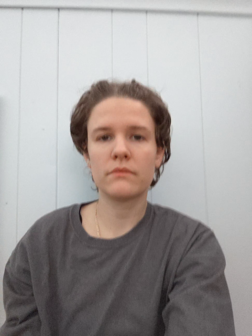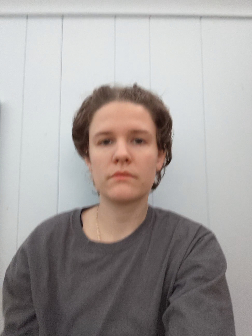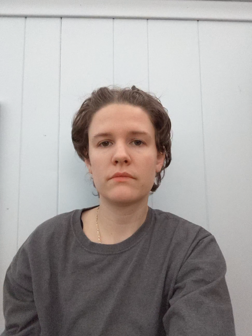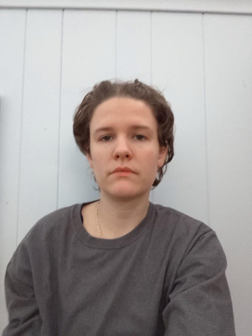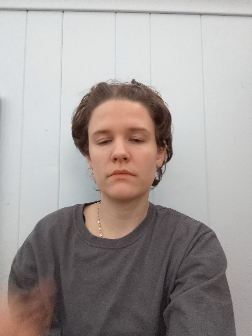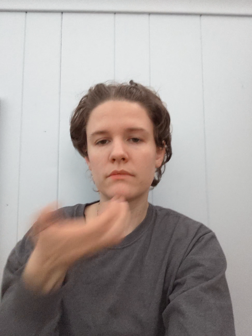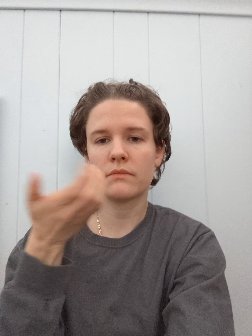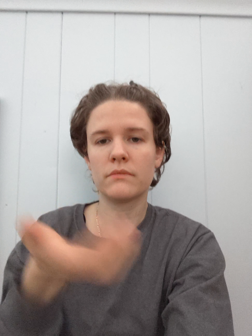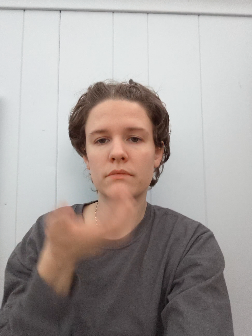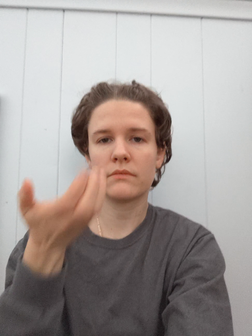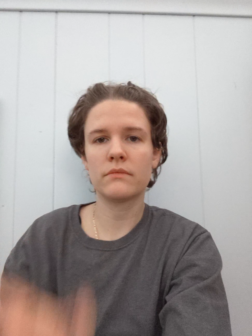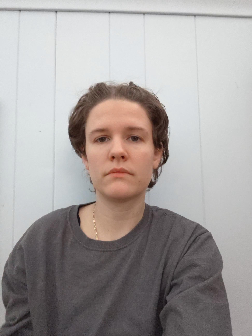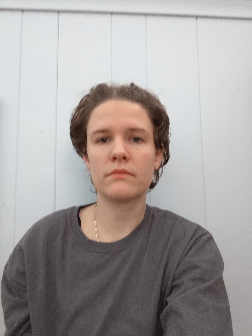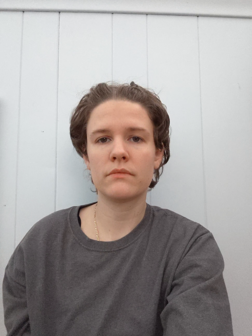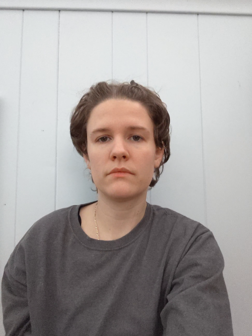cereal